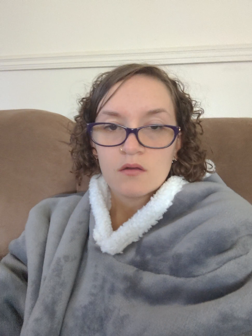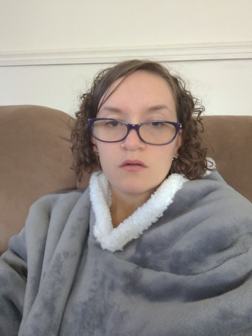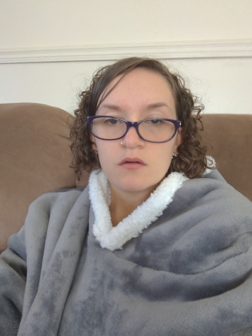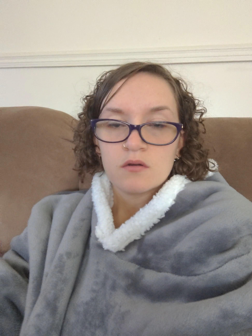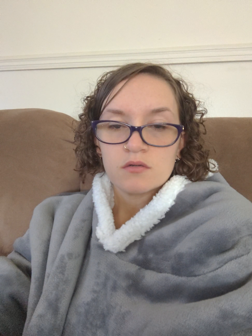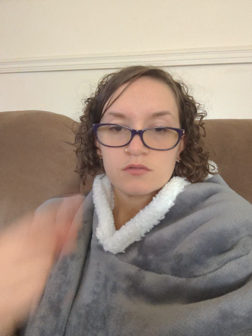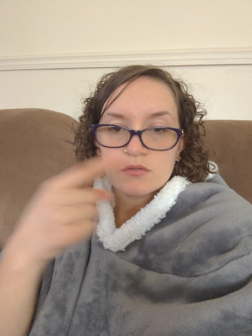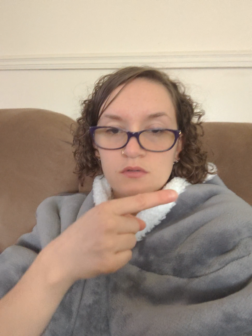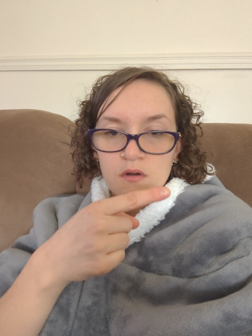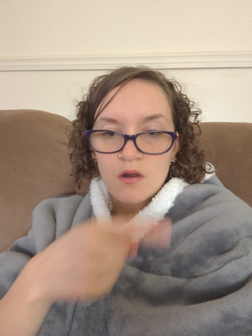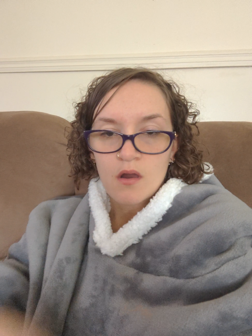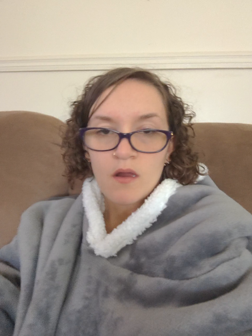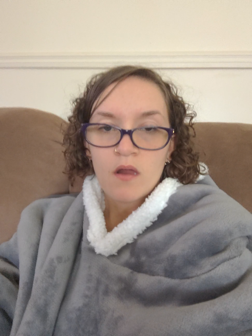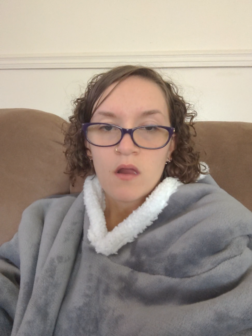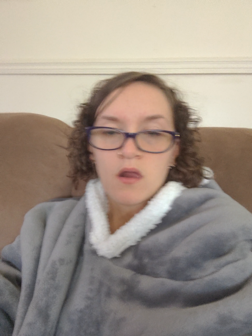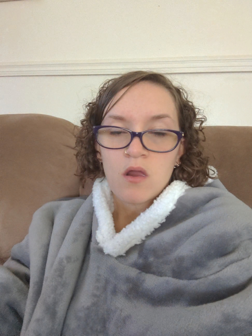he/she/it